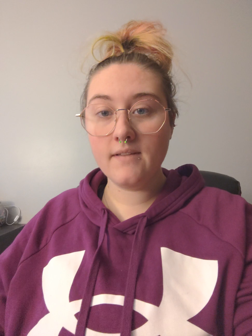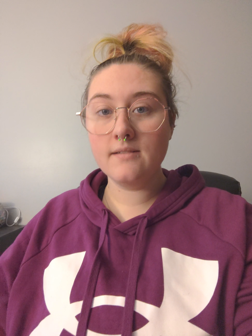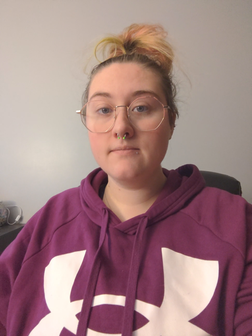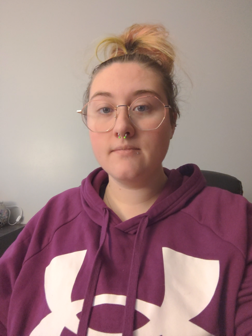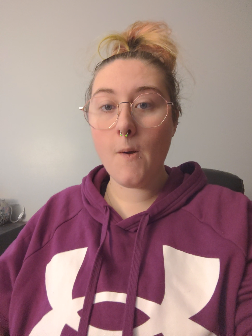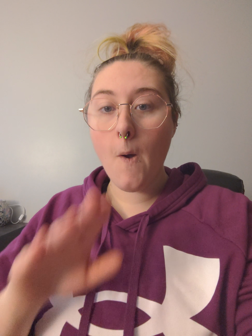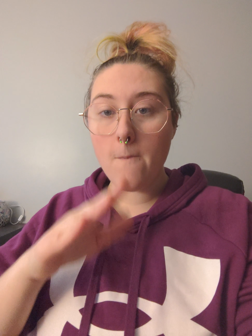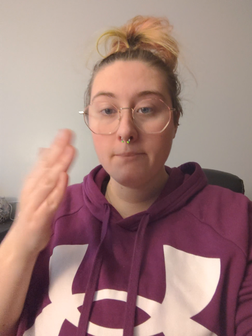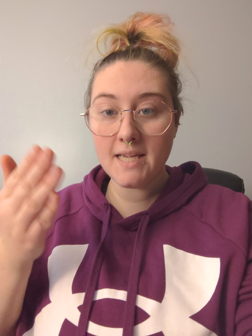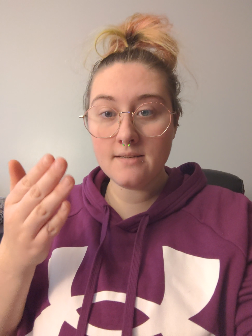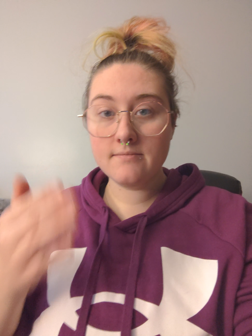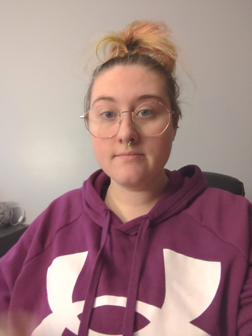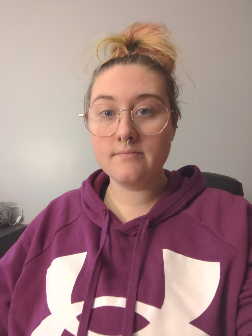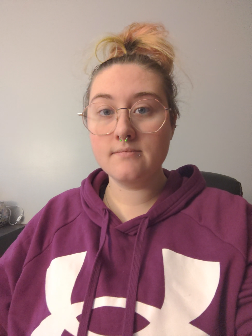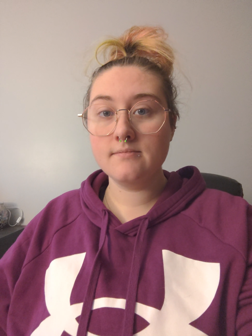open